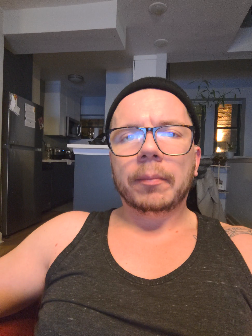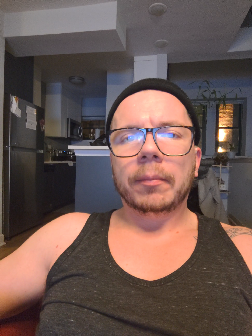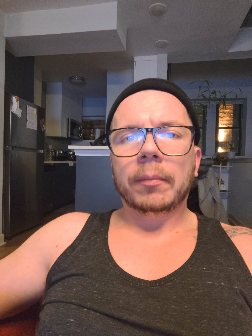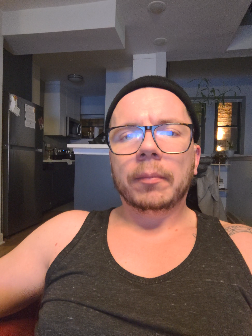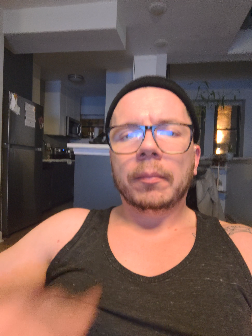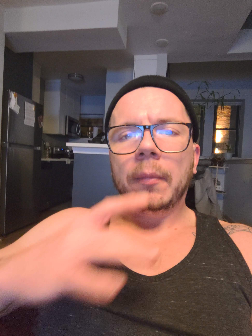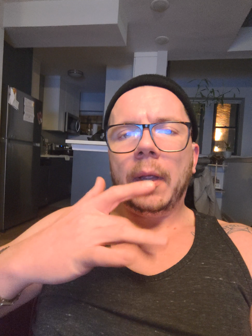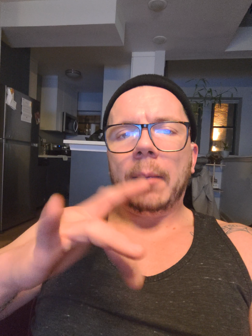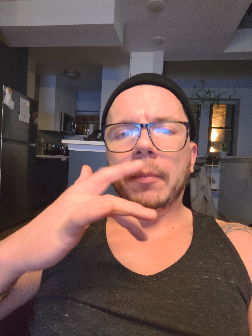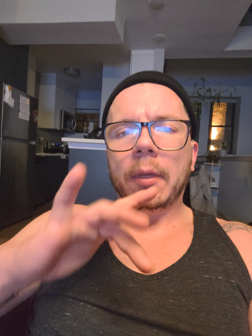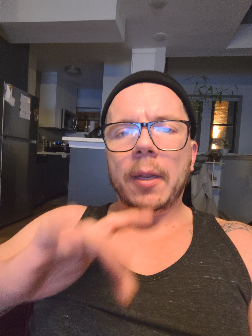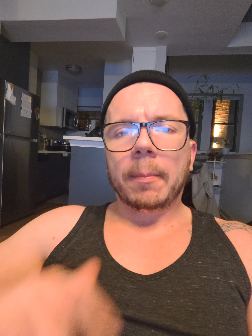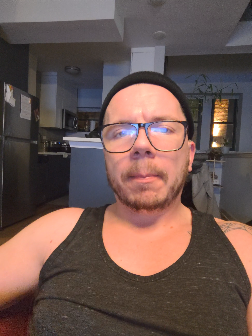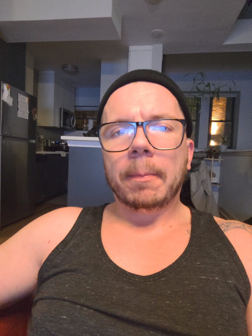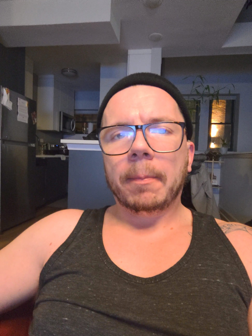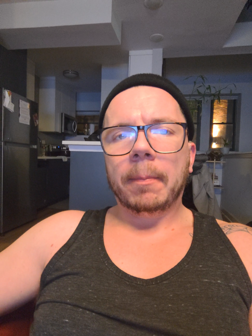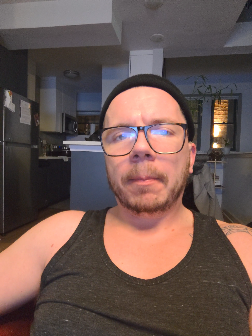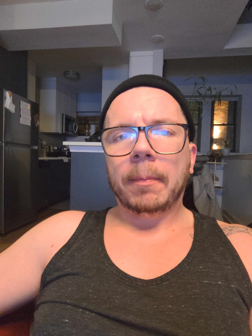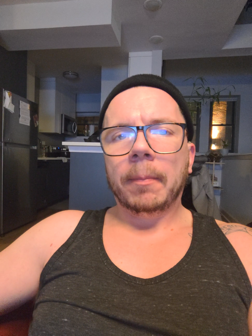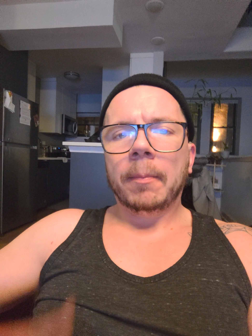empty